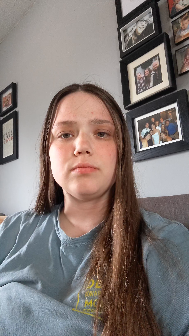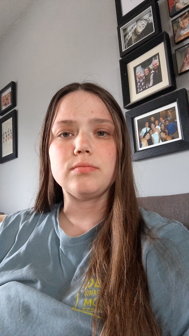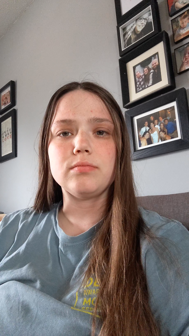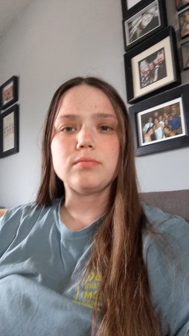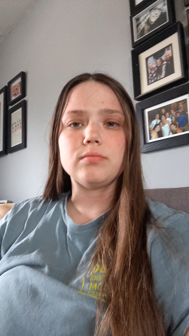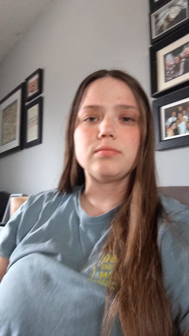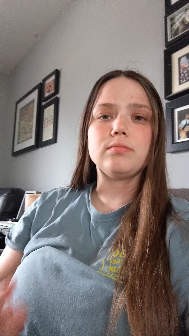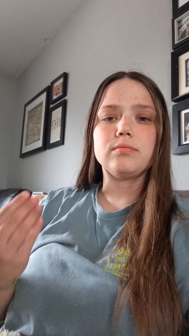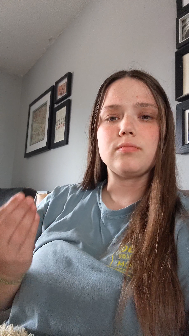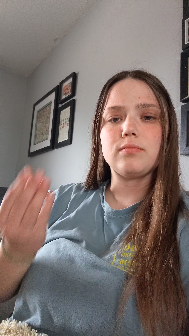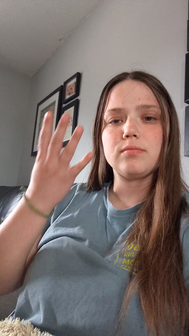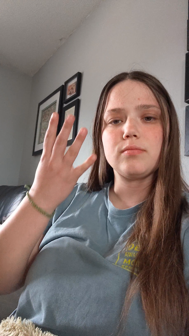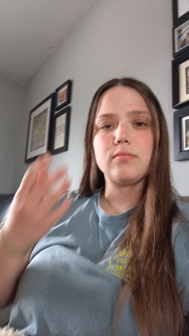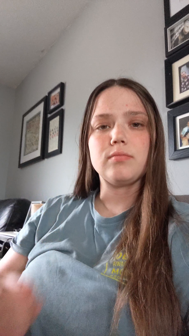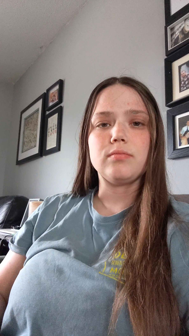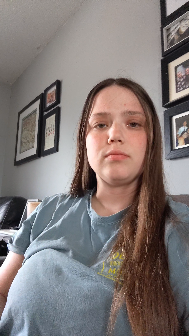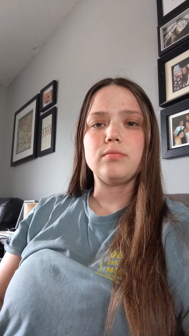plants